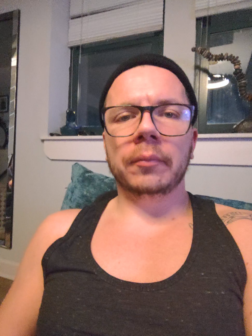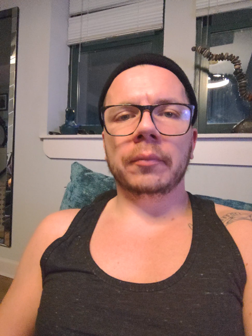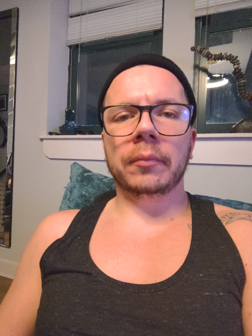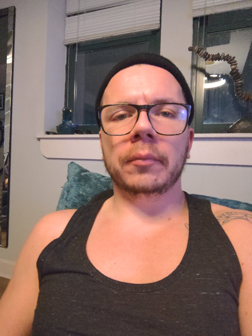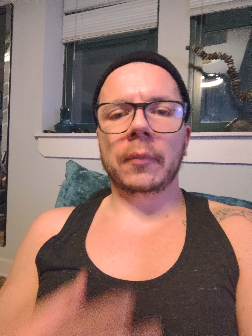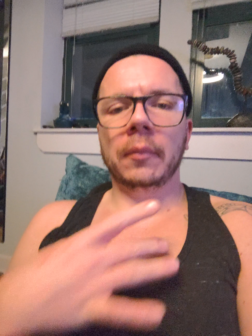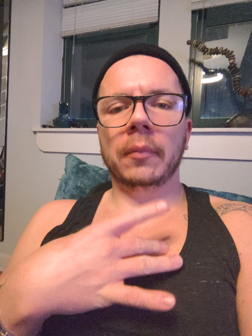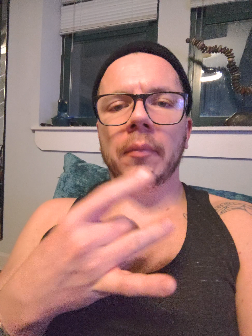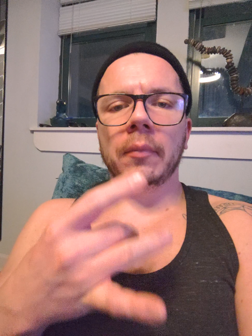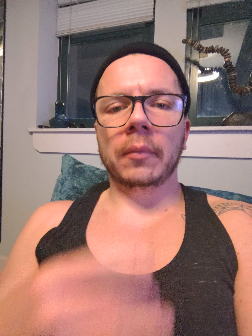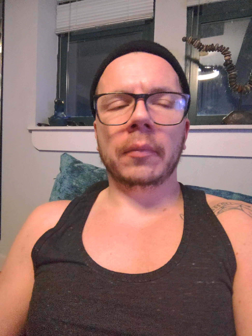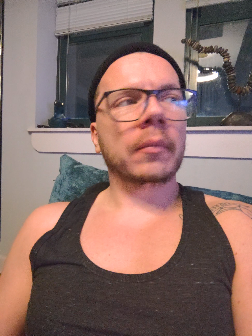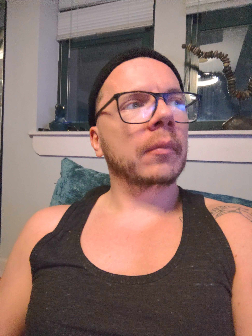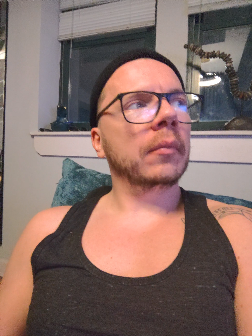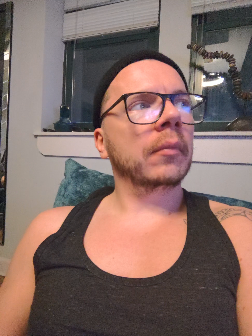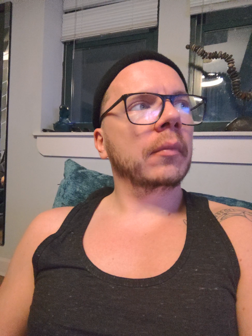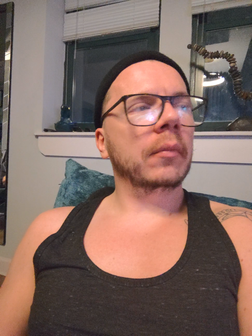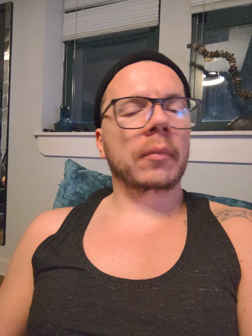like